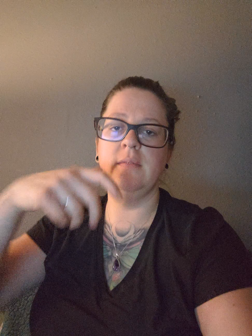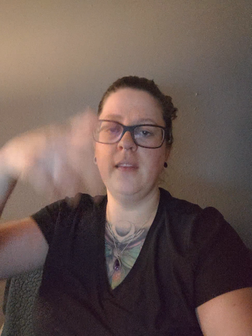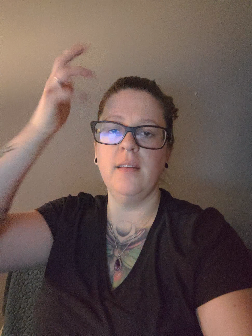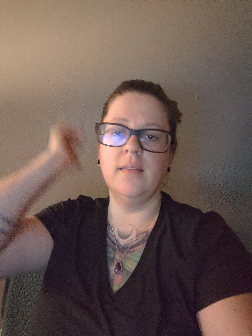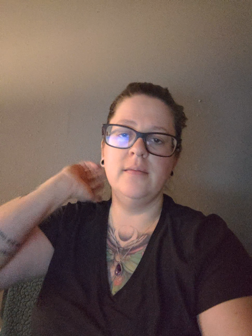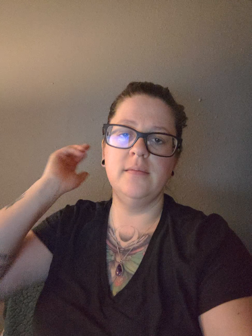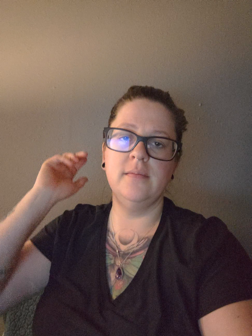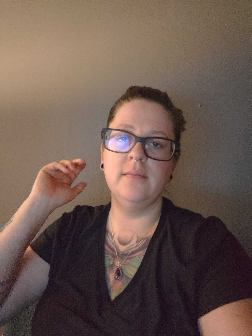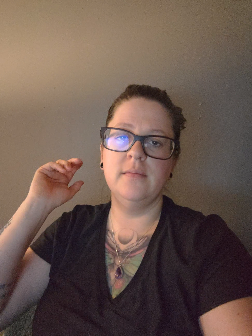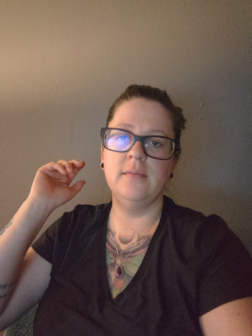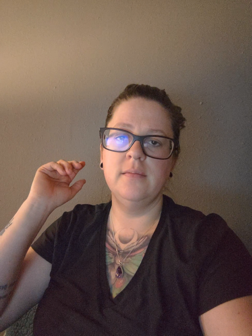lion